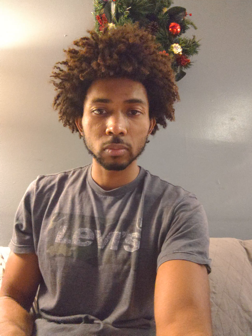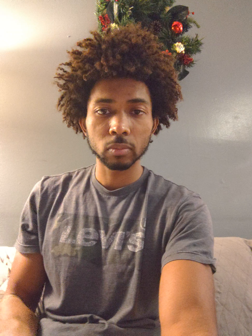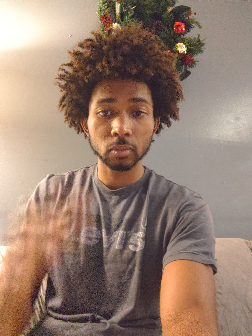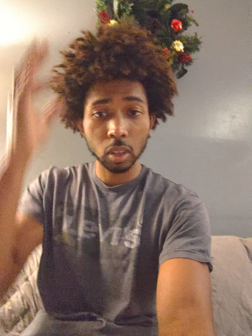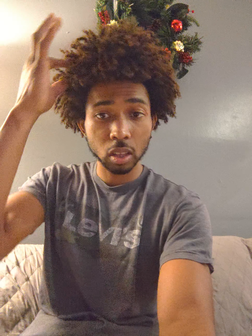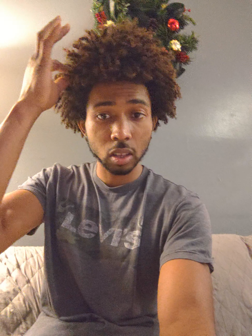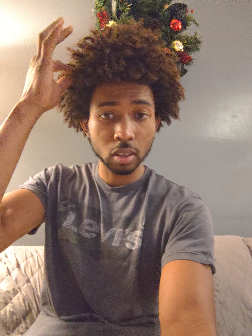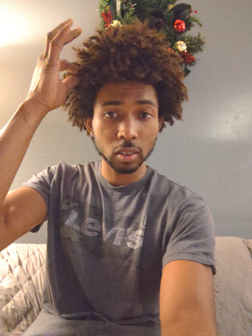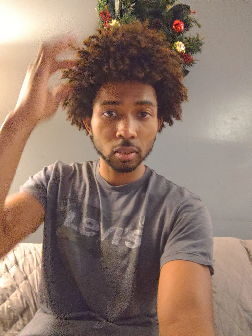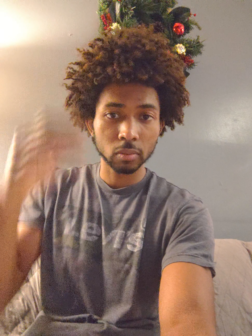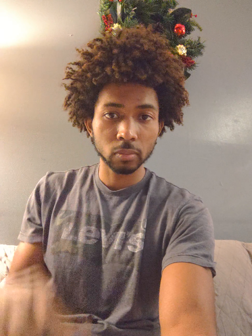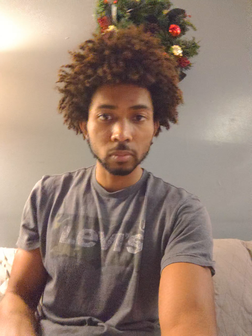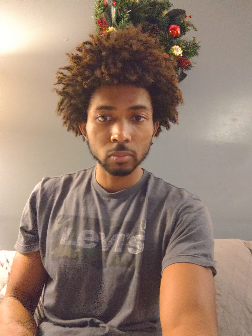hair